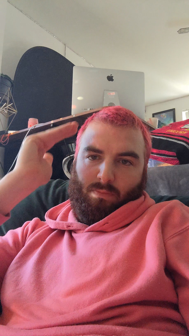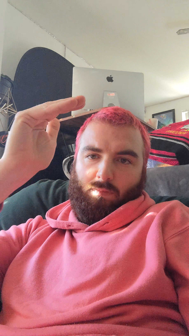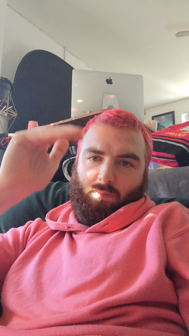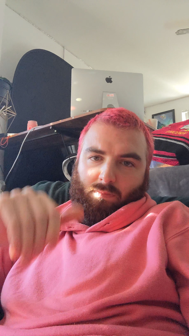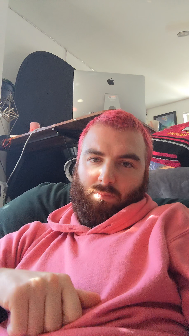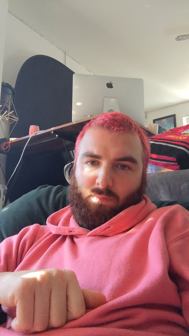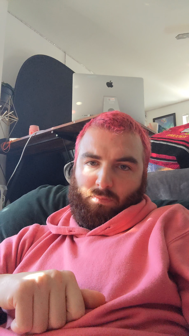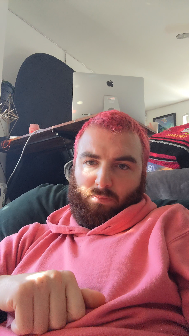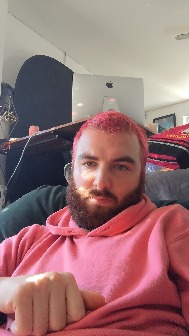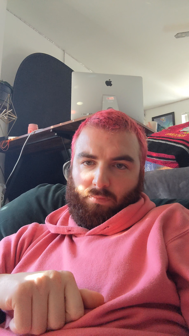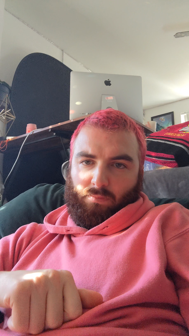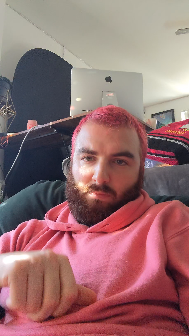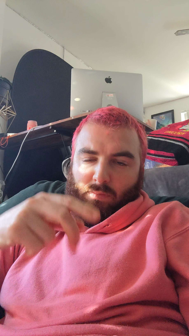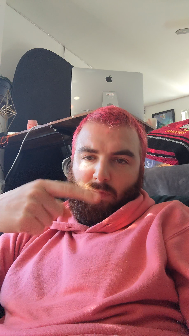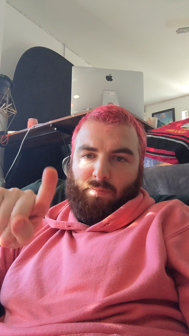knife